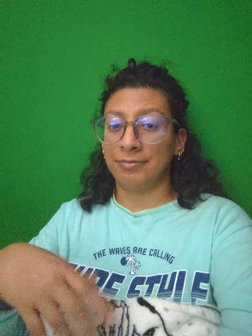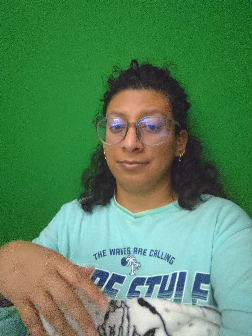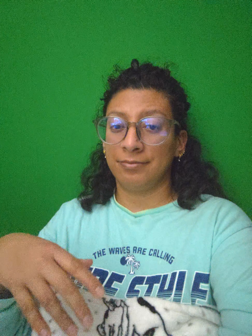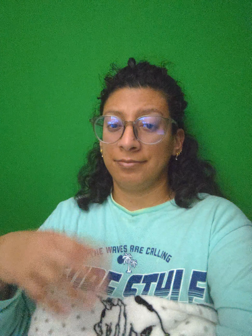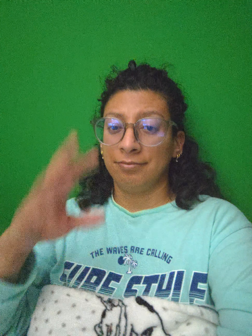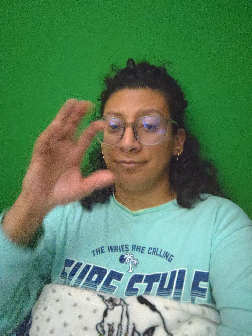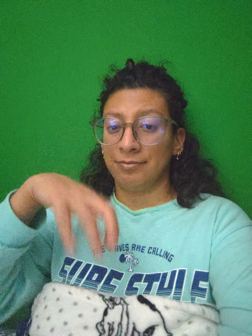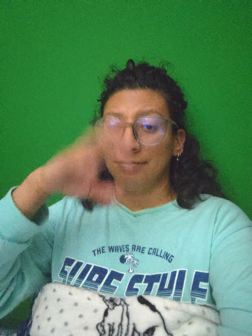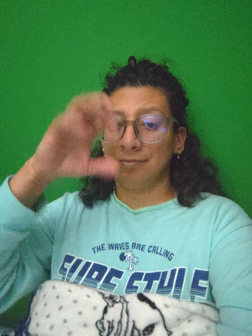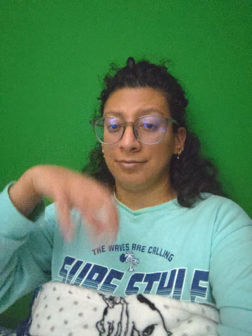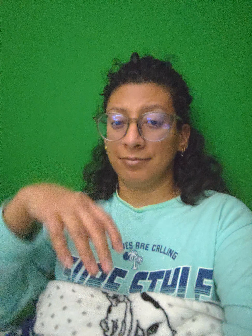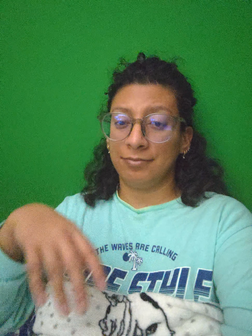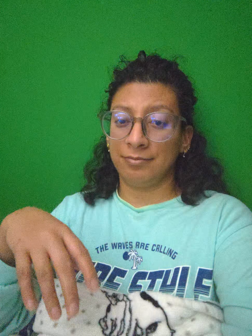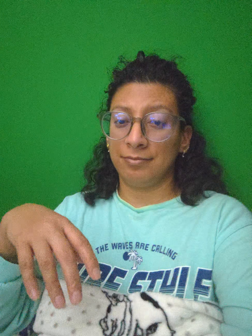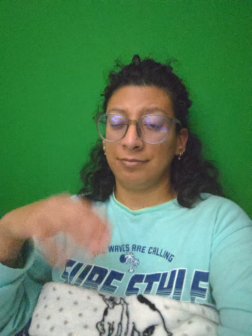rain